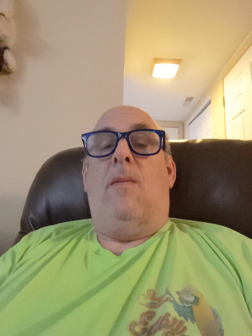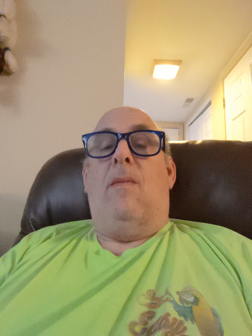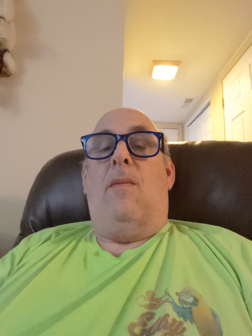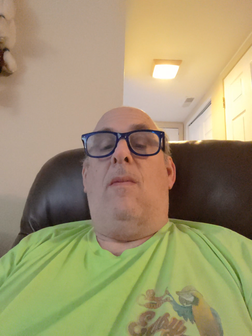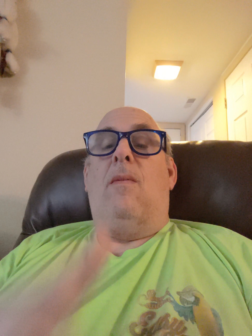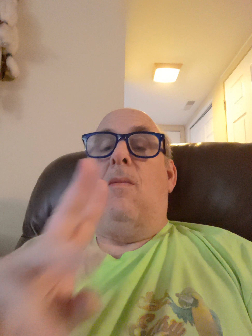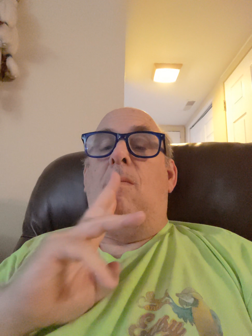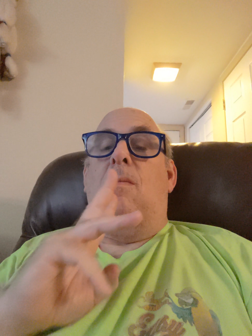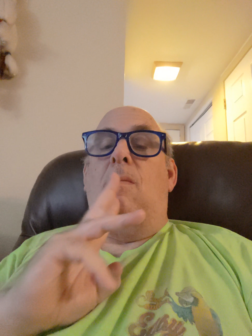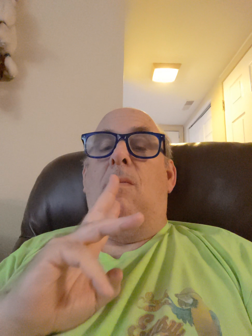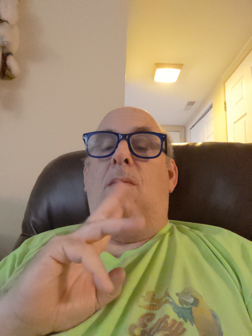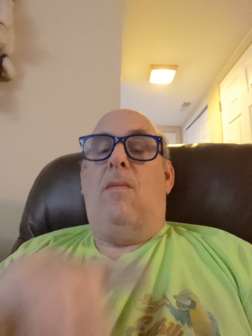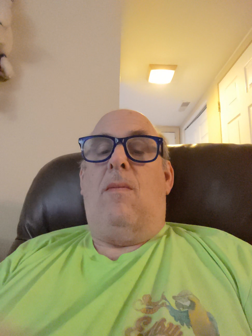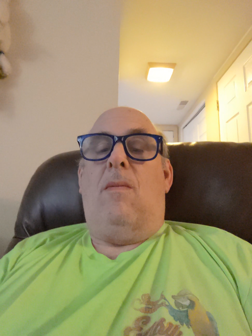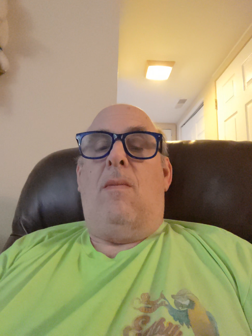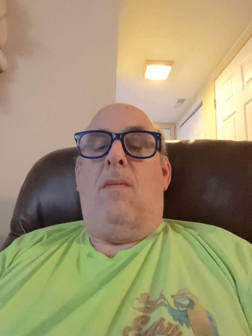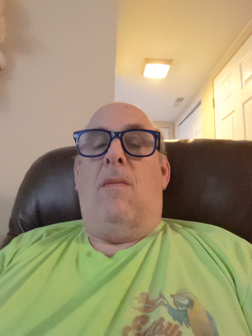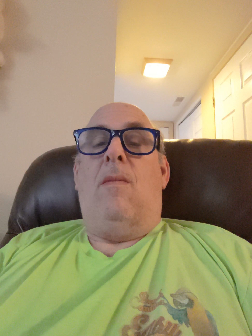water